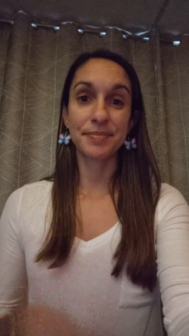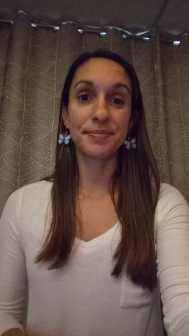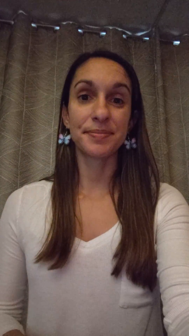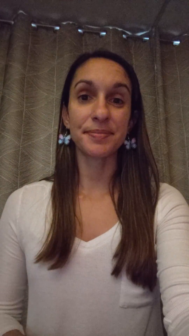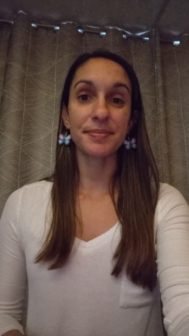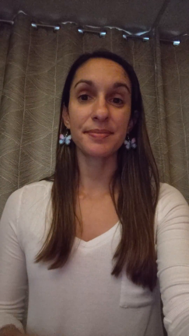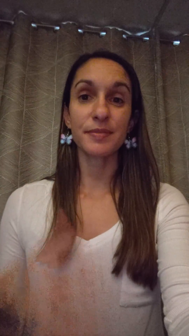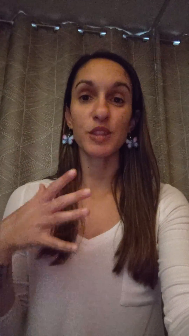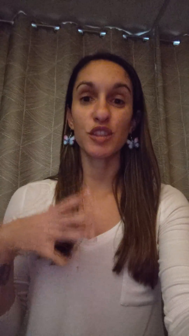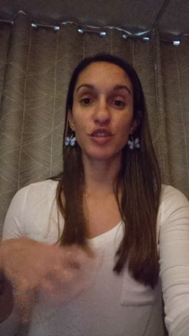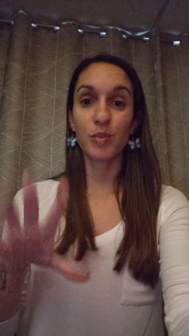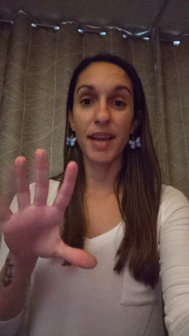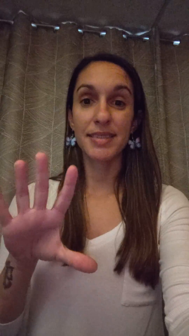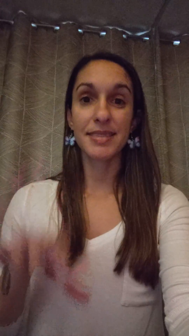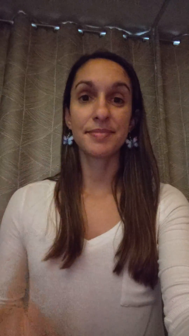dress